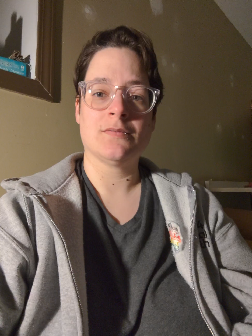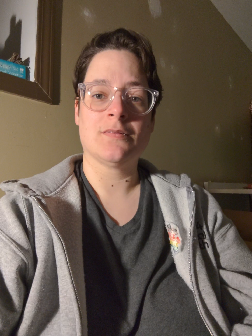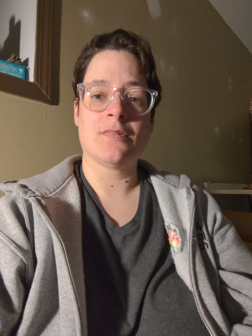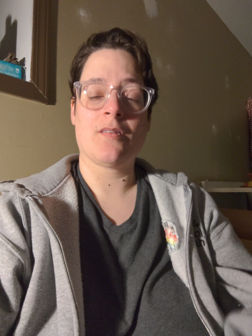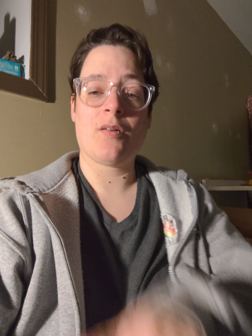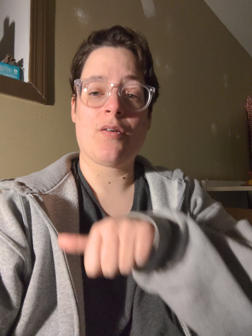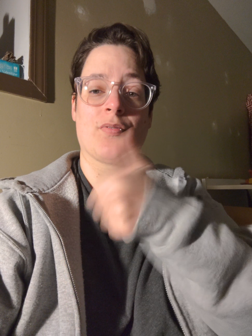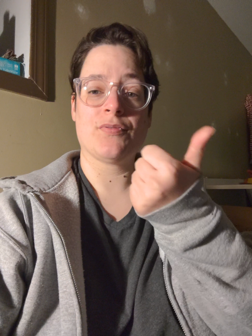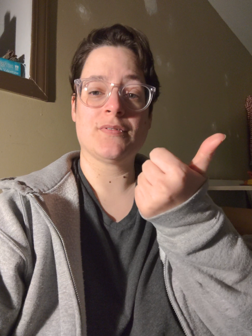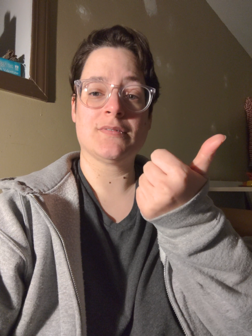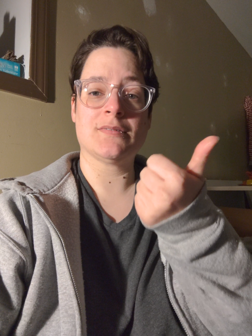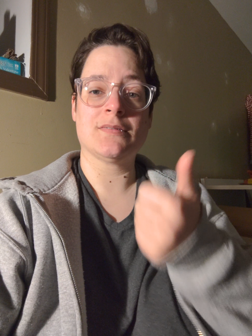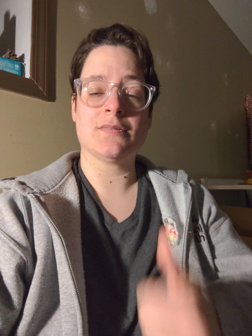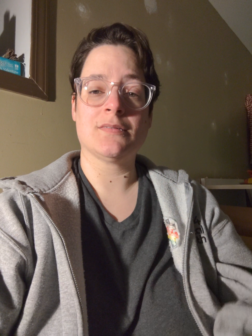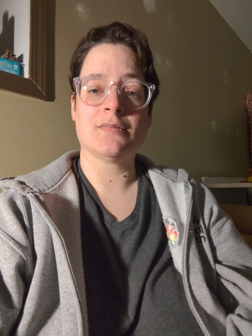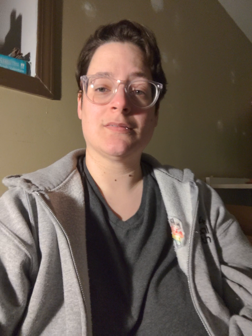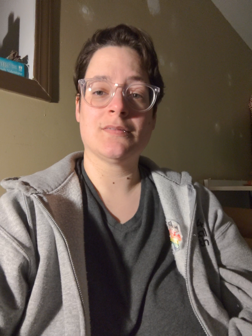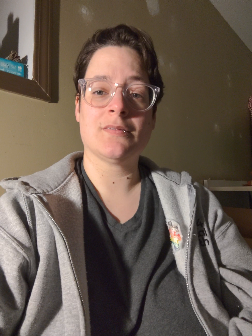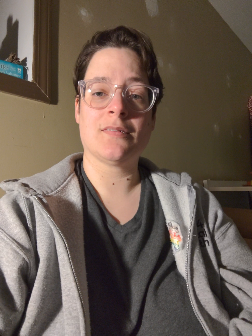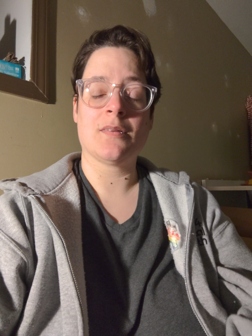another